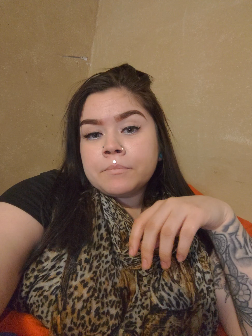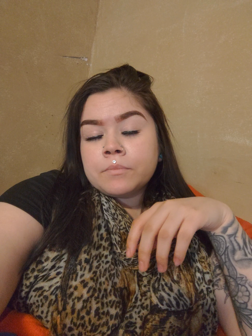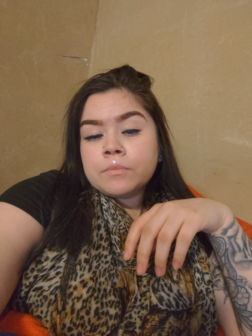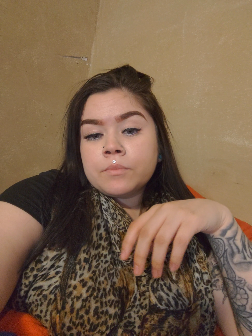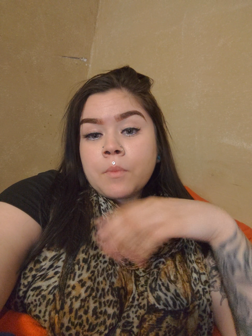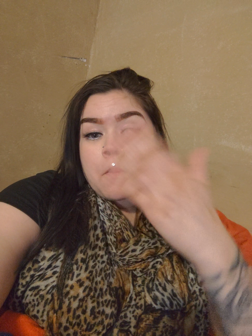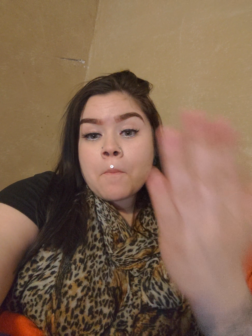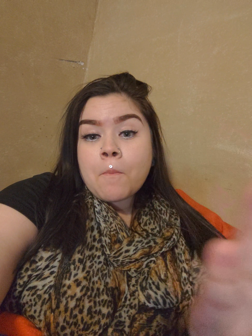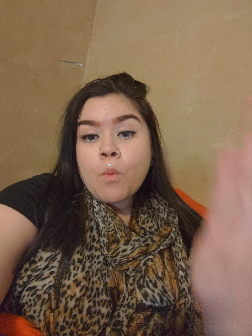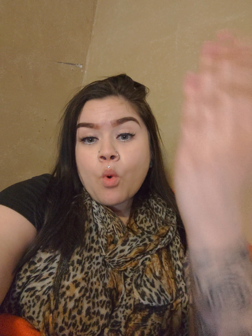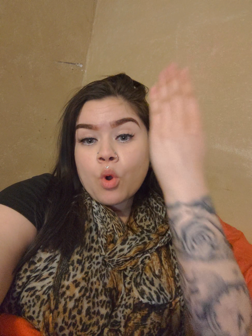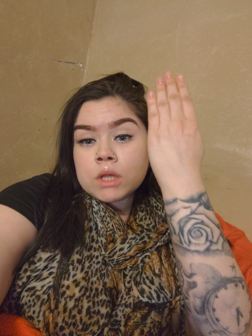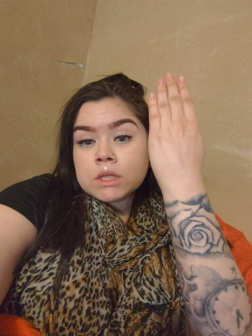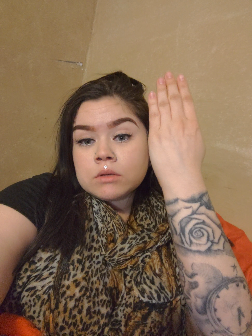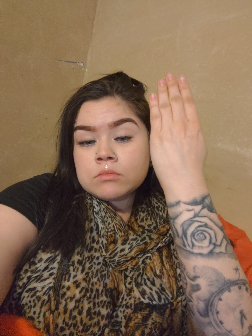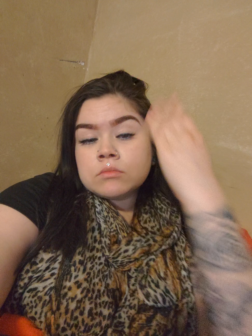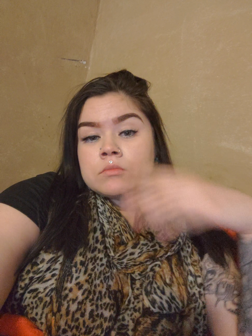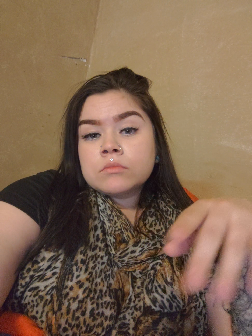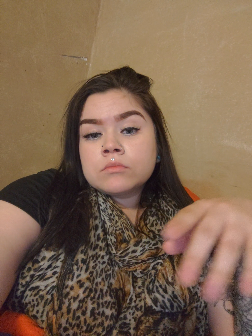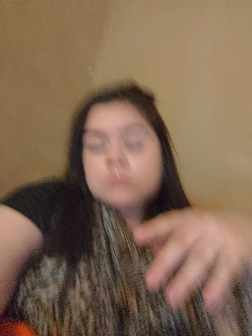morning